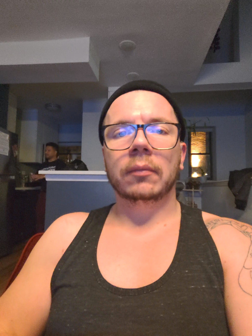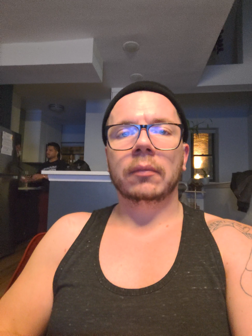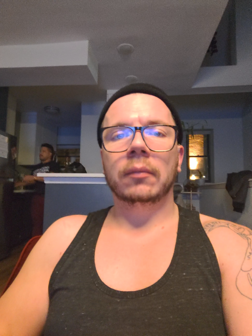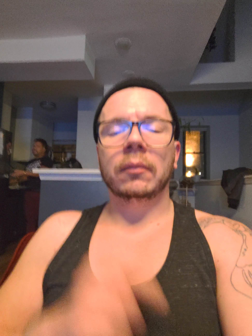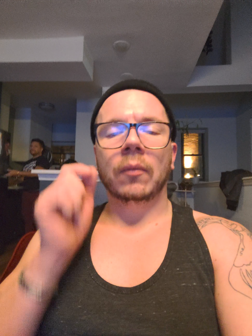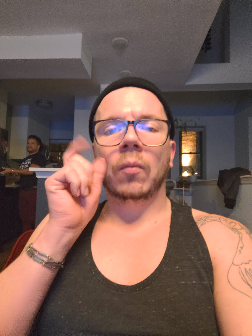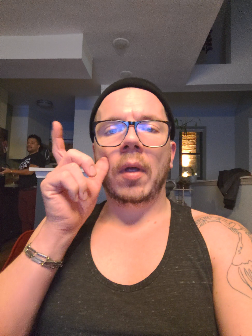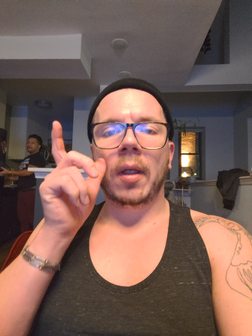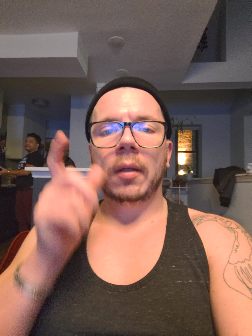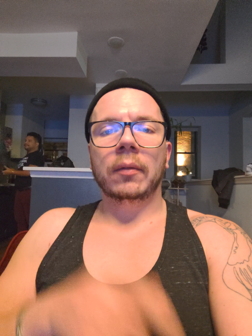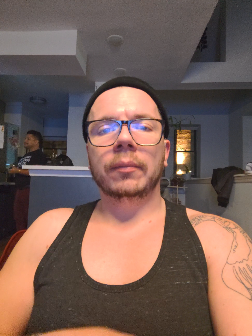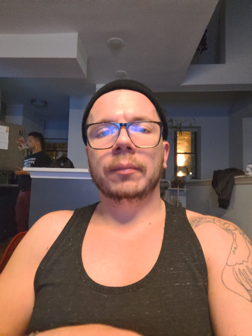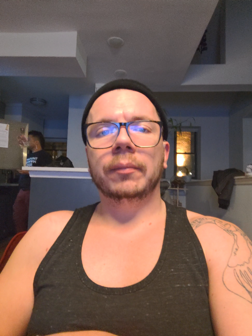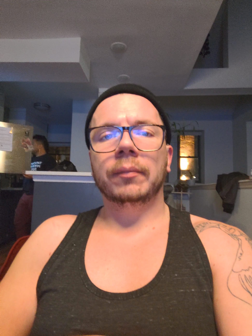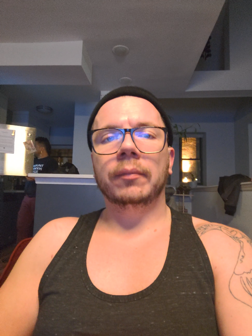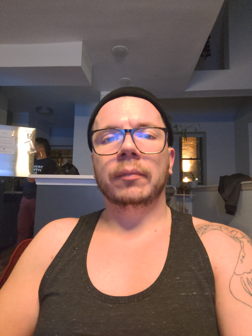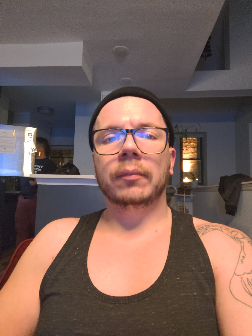wake